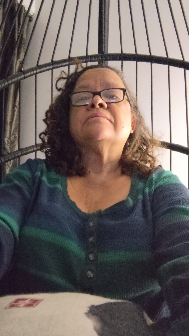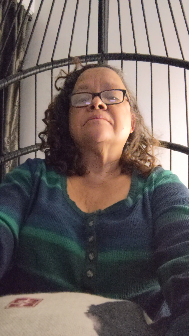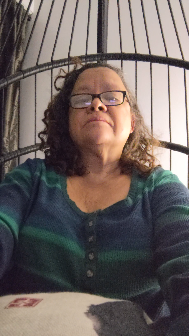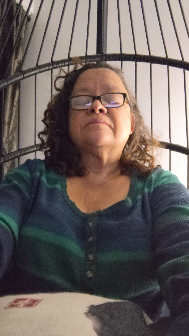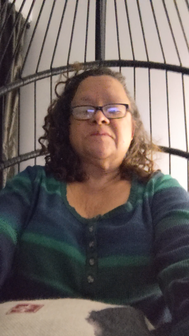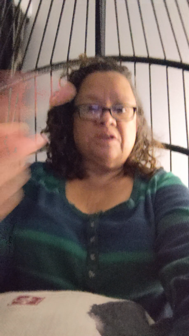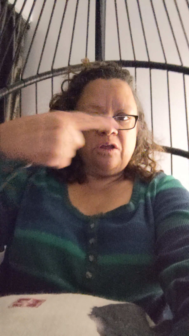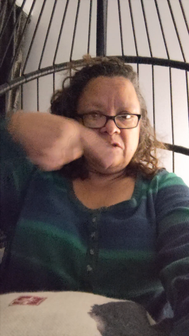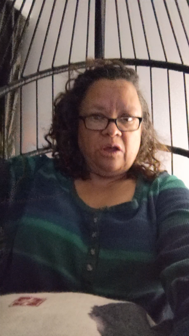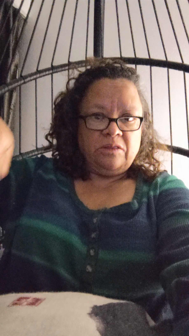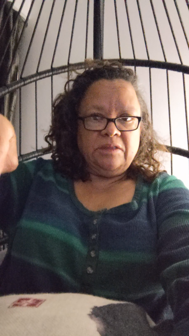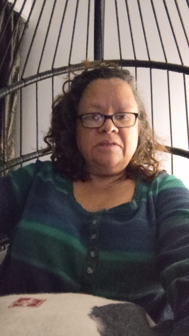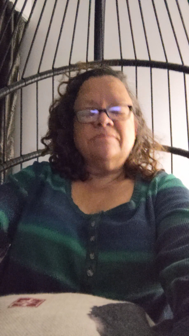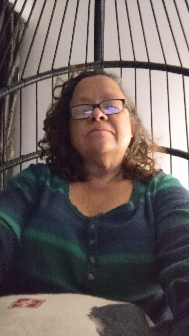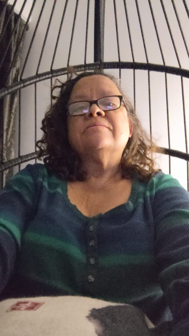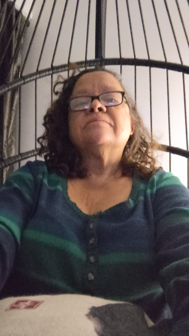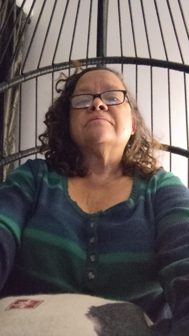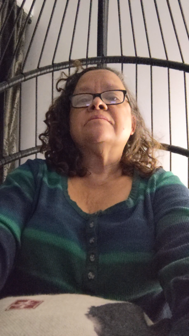cut